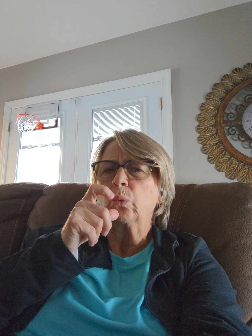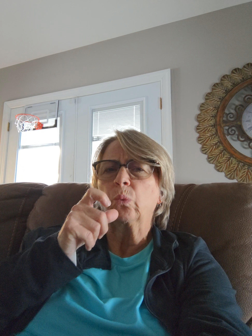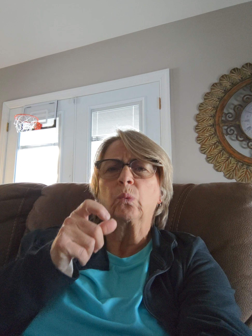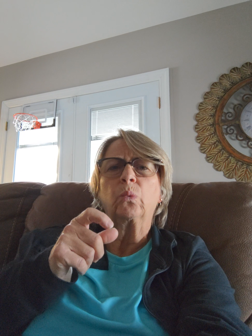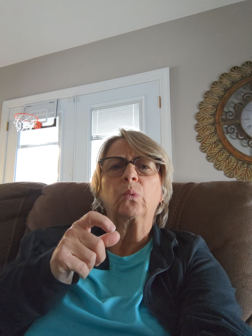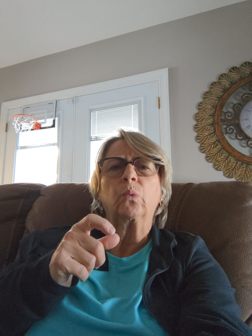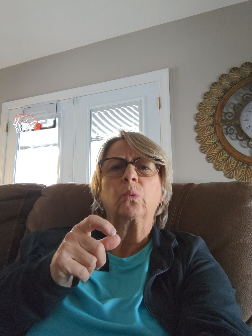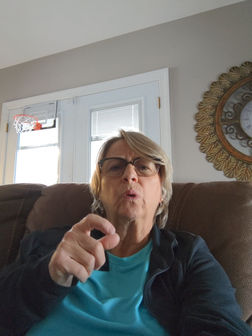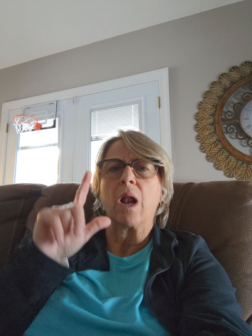who